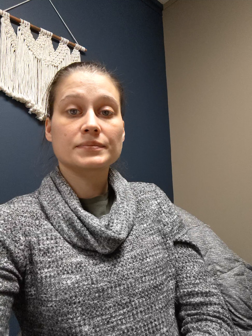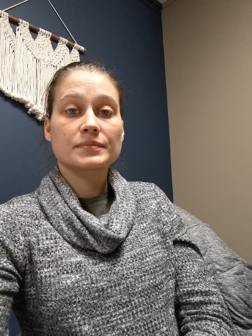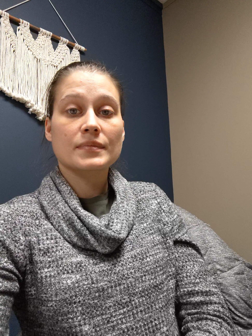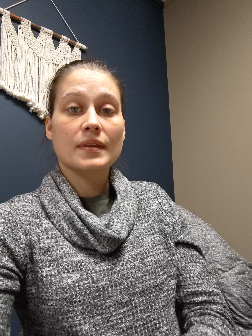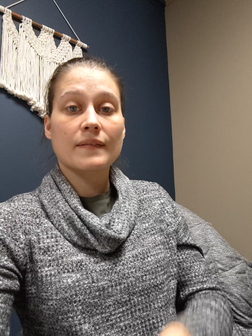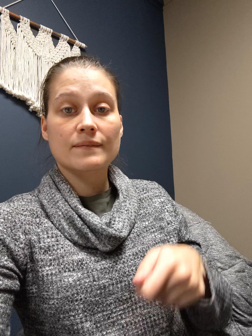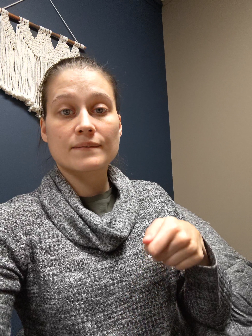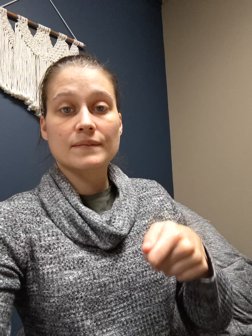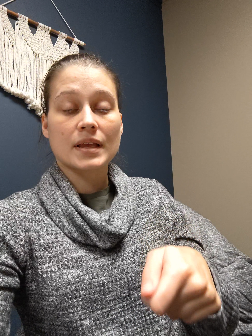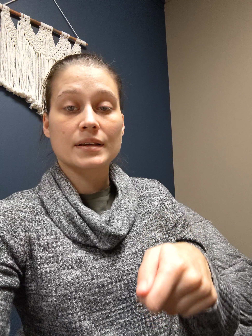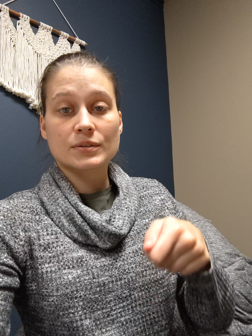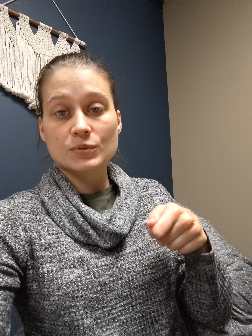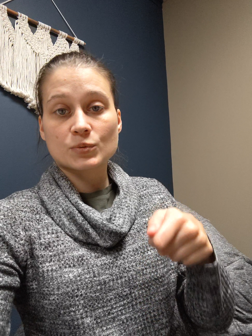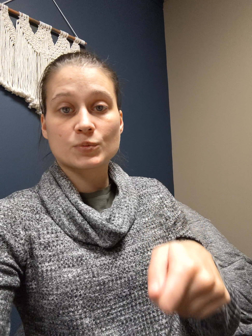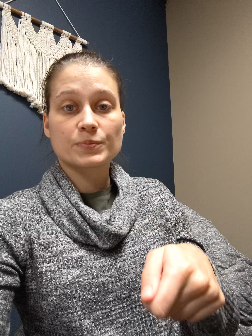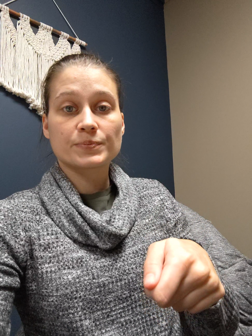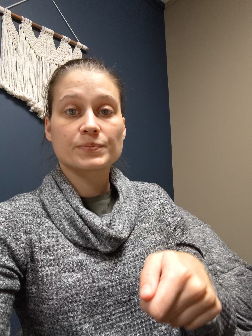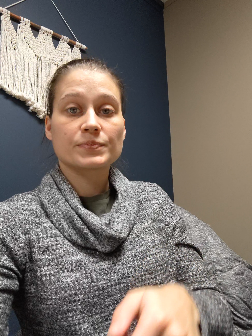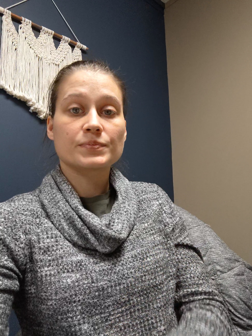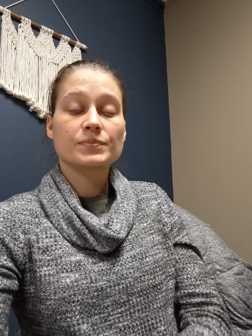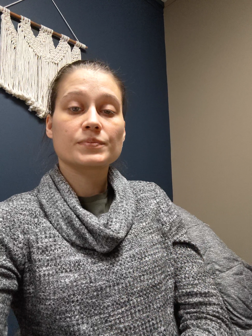vacuum